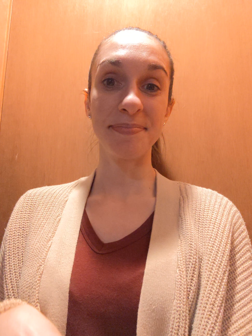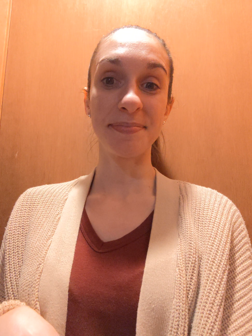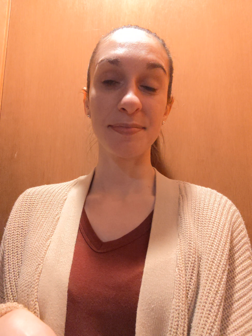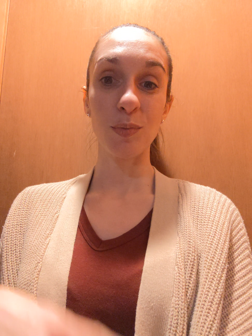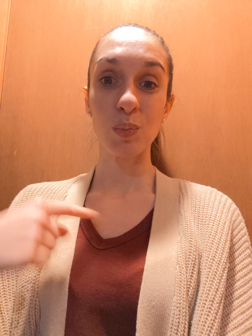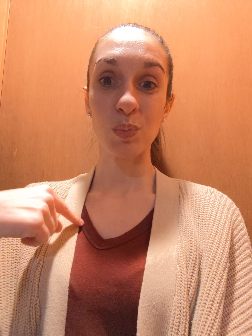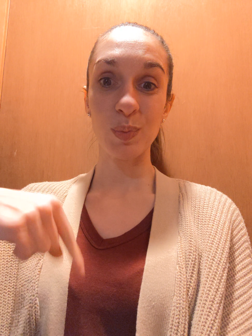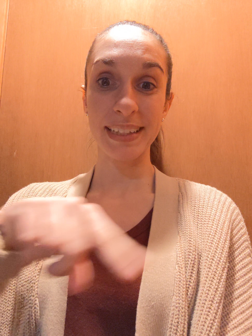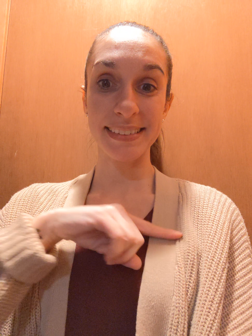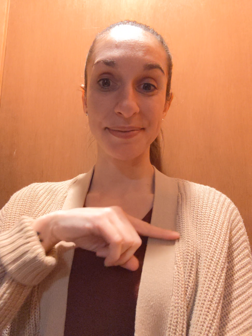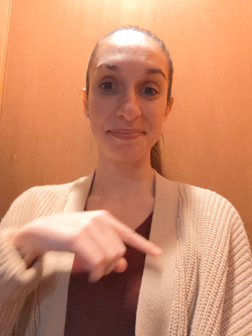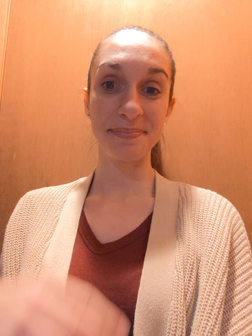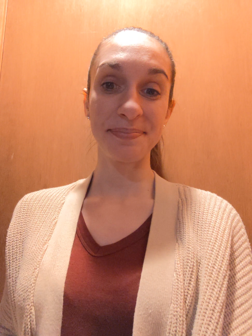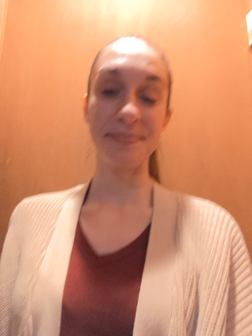we